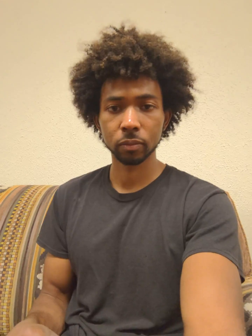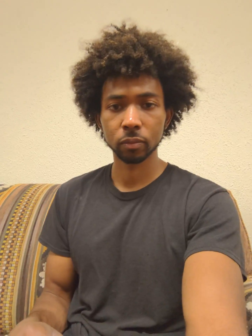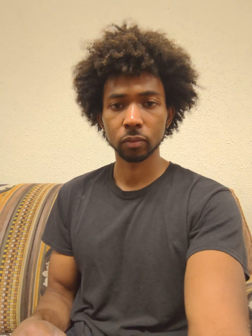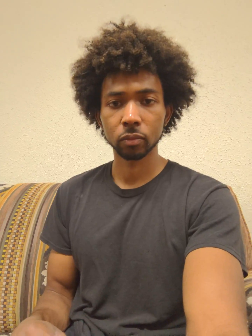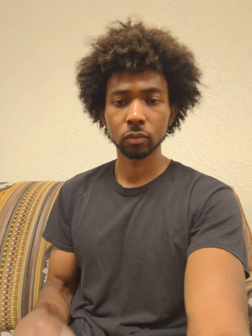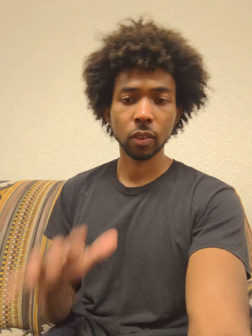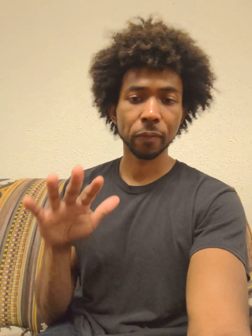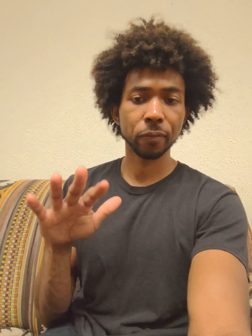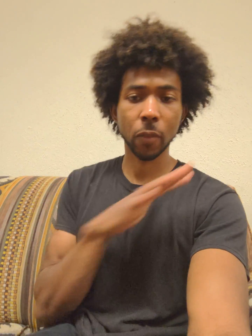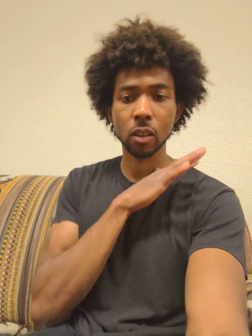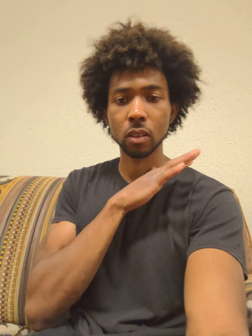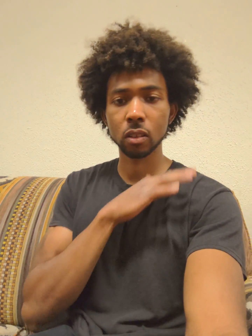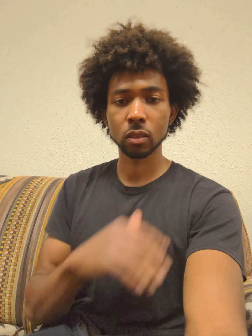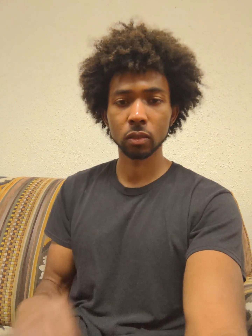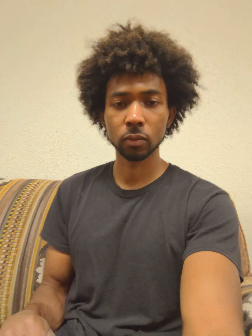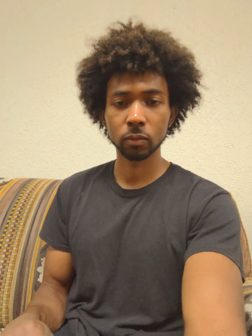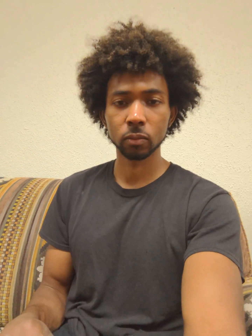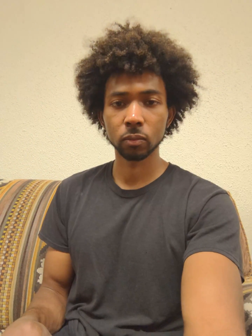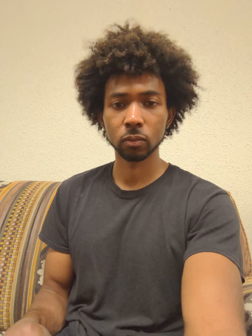full